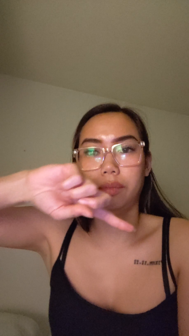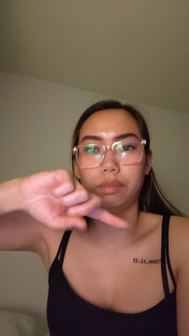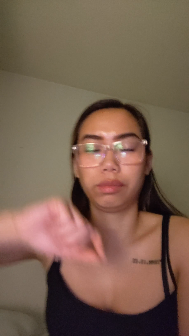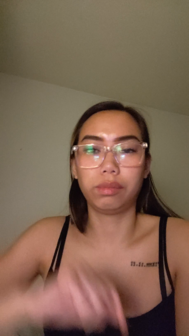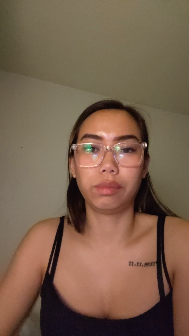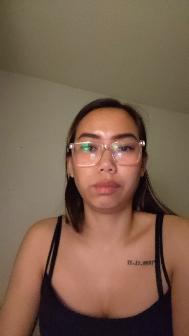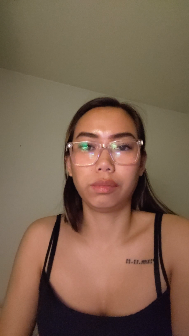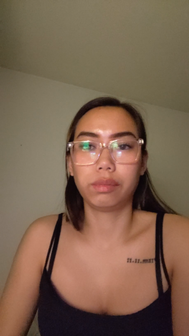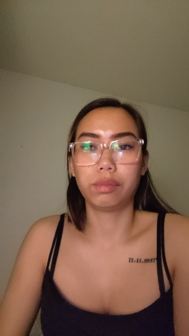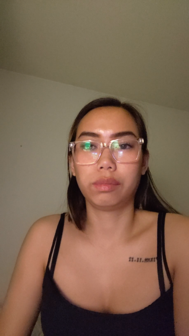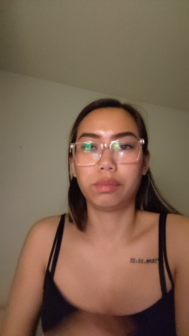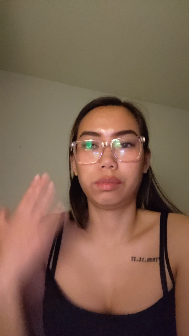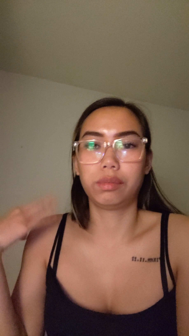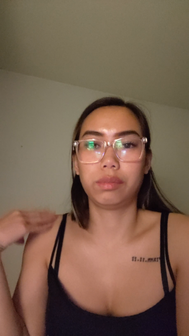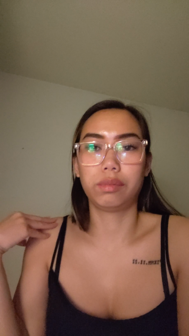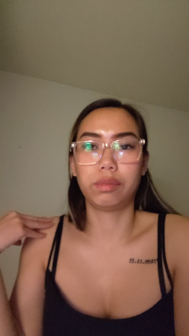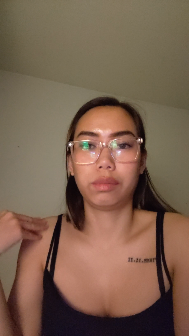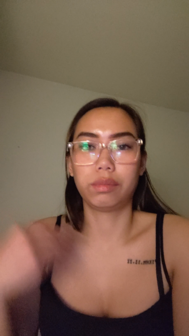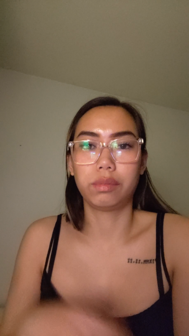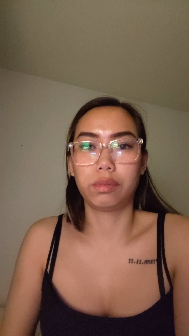shoulder